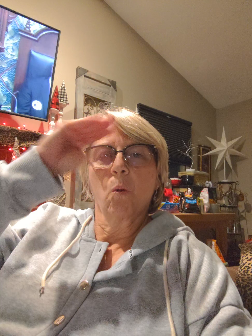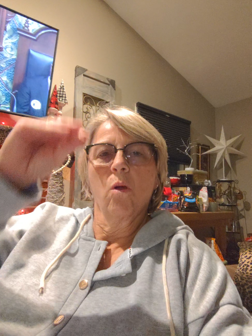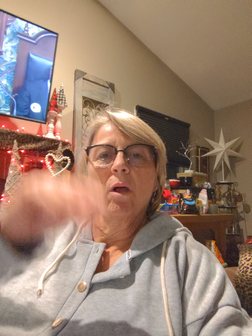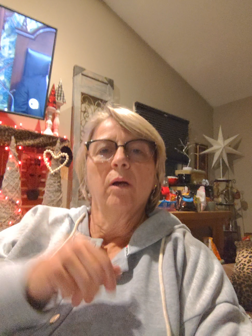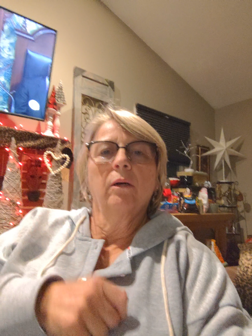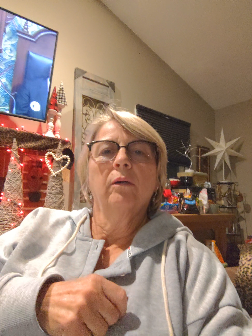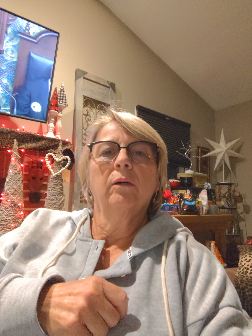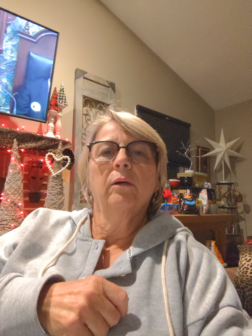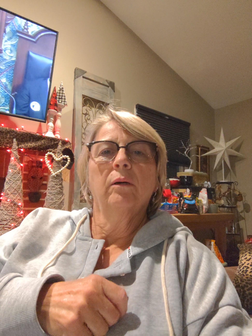boy